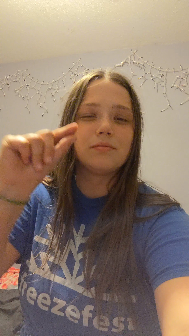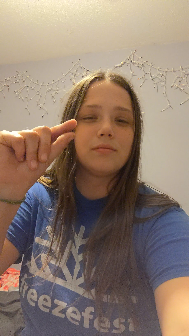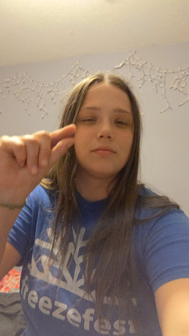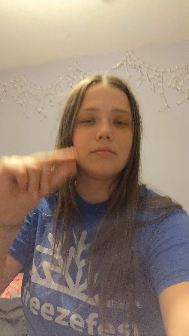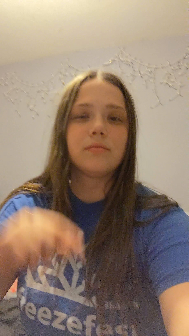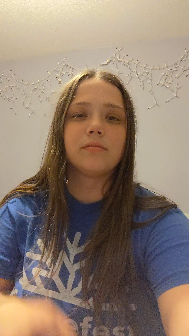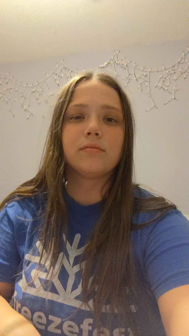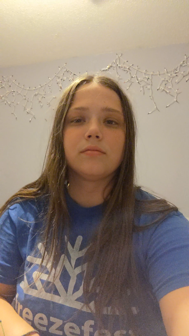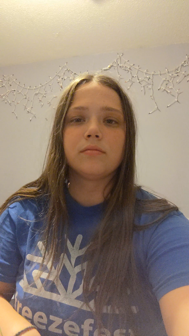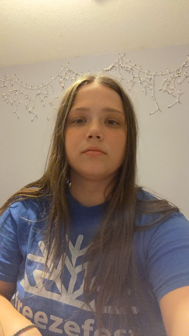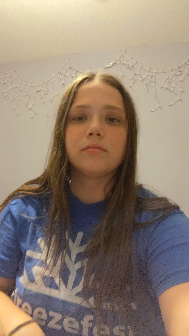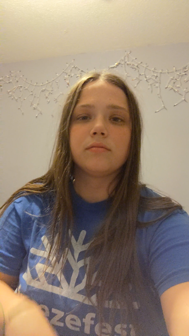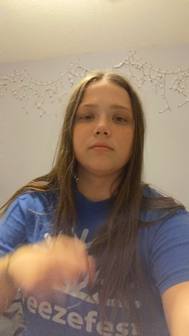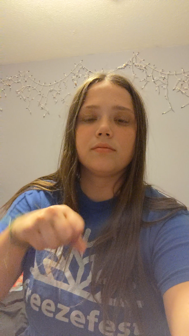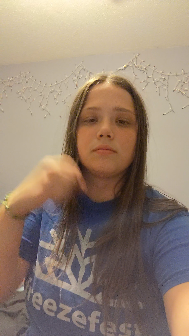break